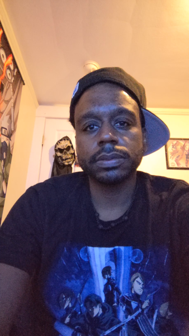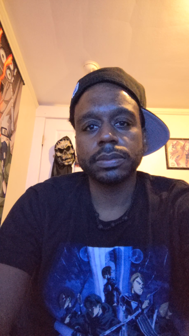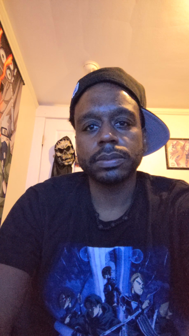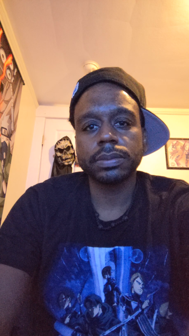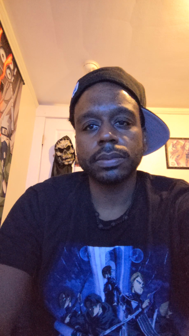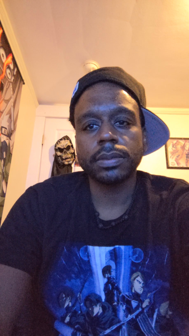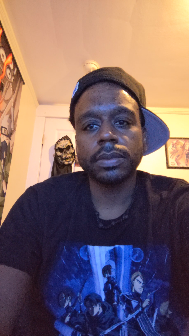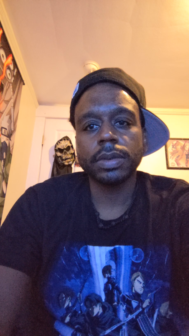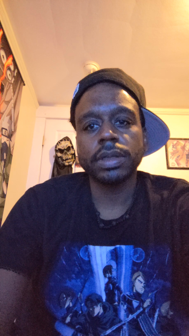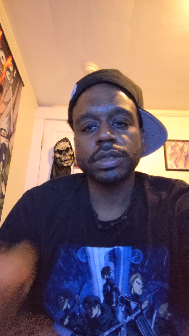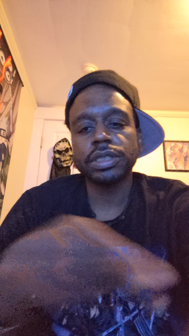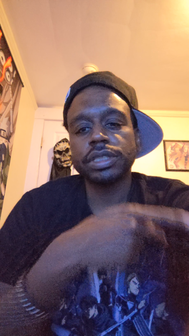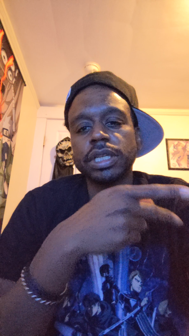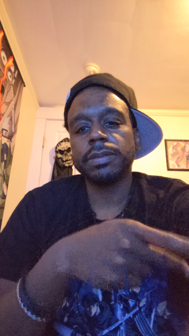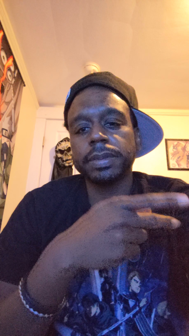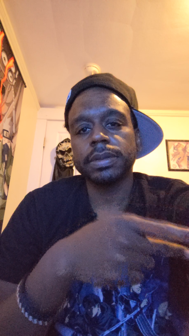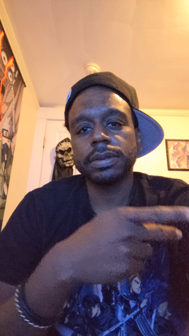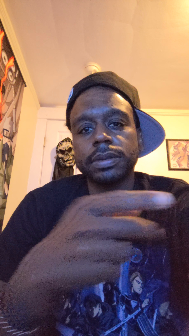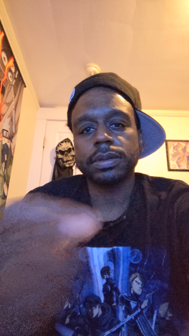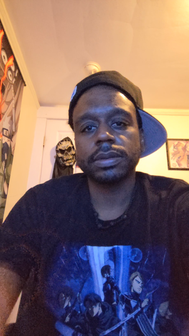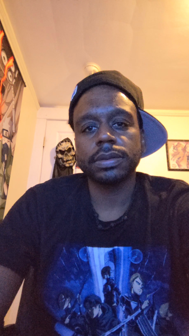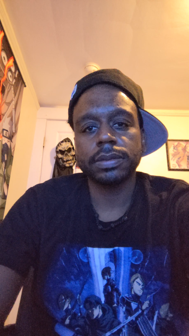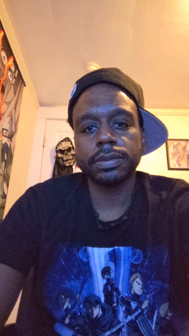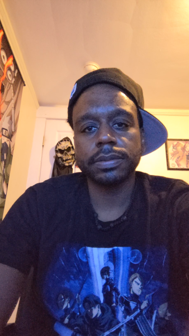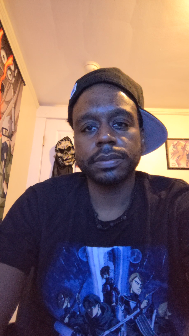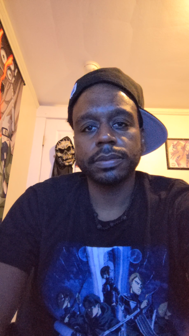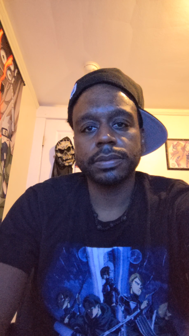sheep